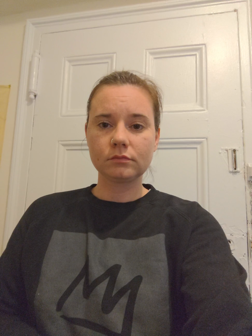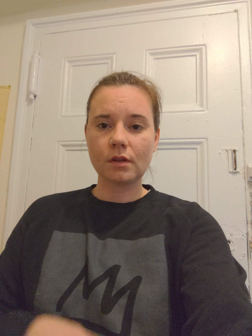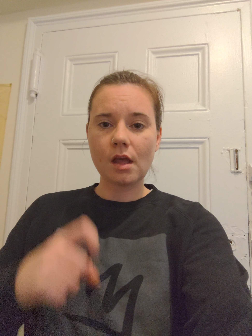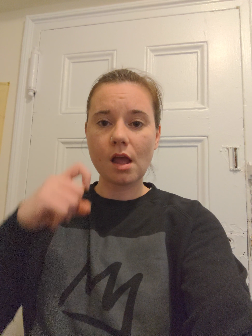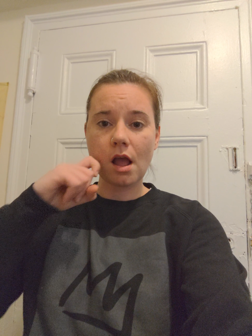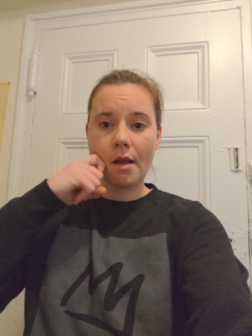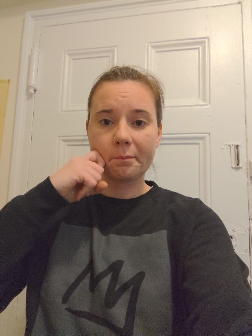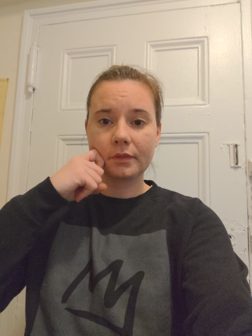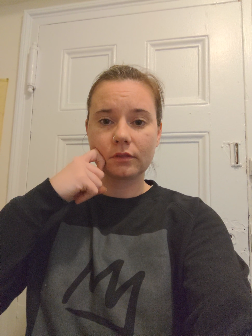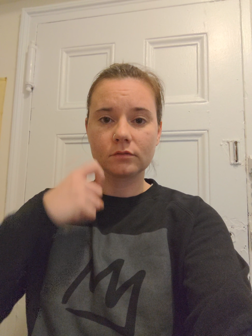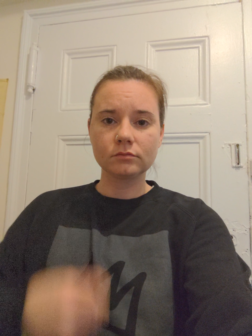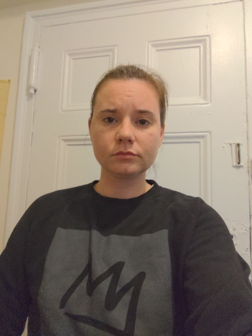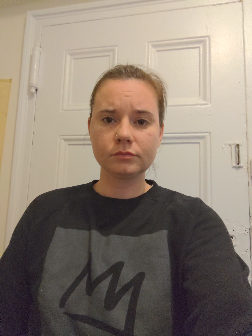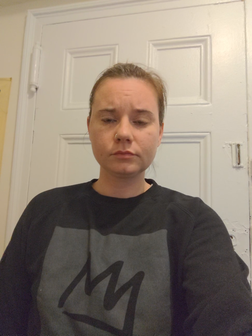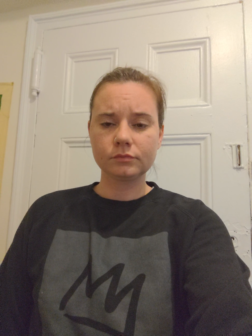apple